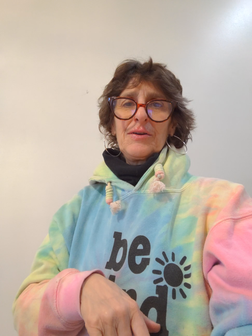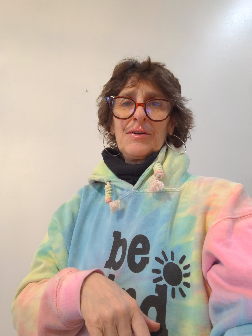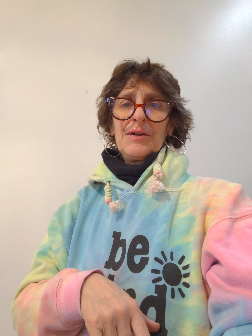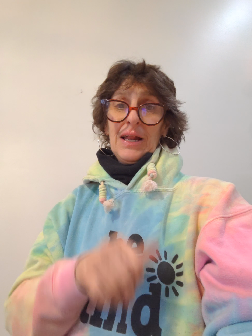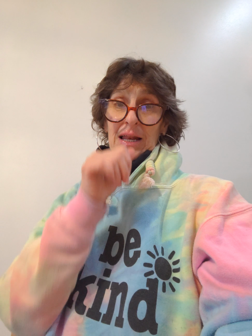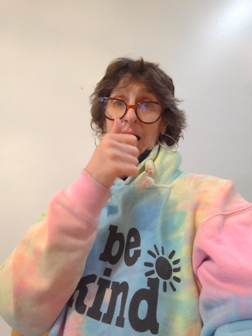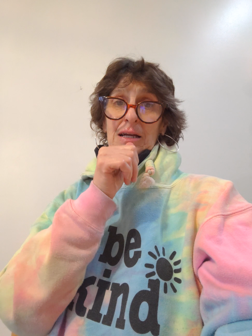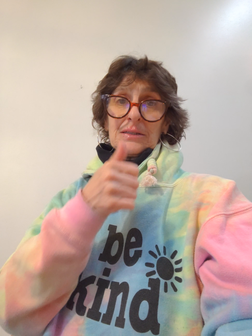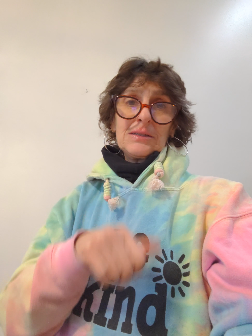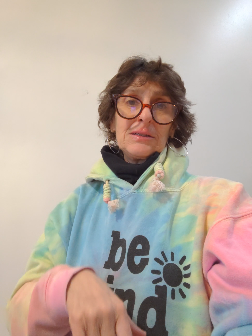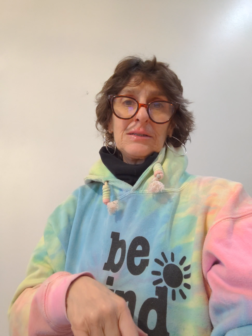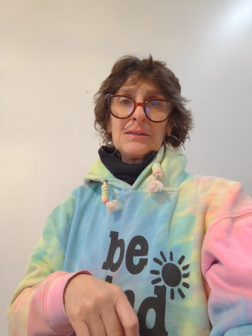nuts